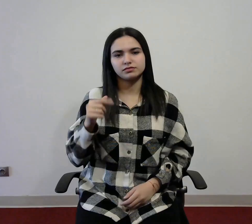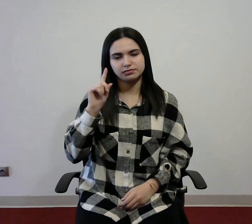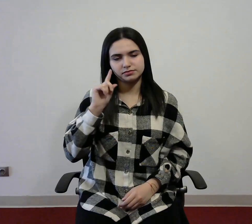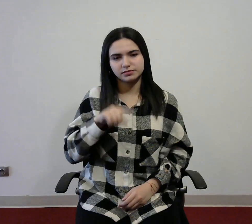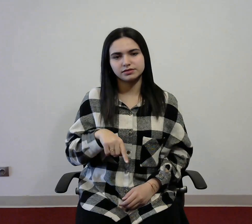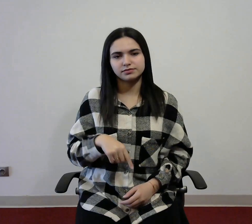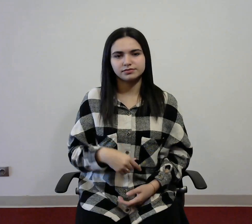bilmək